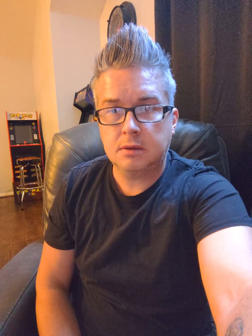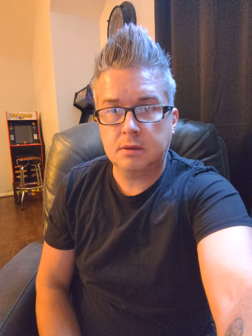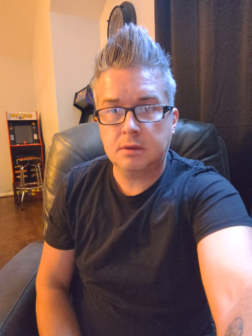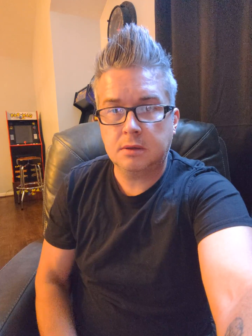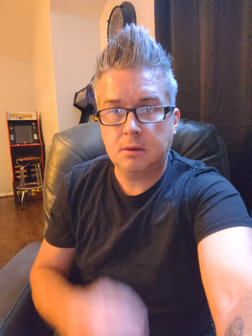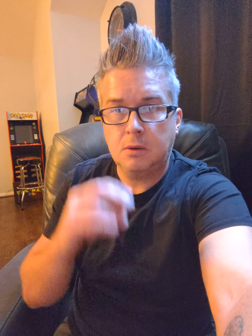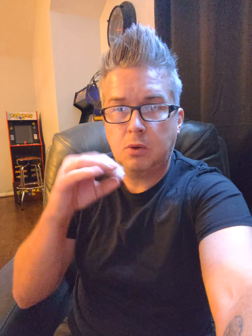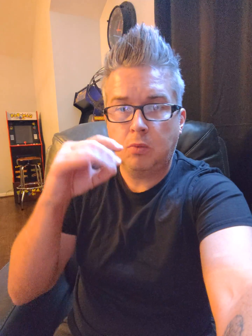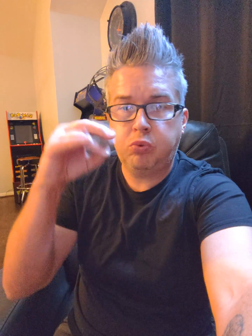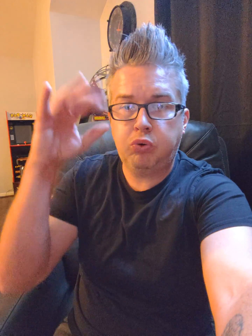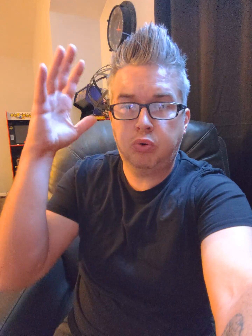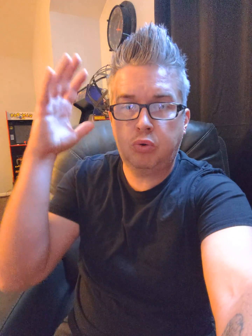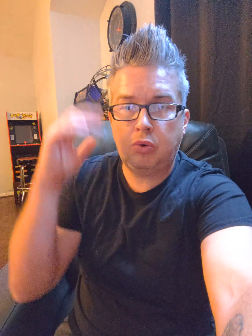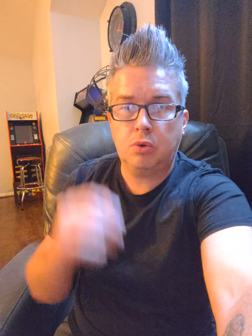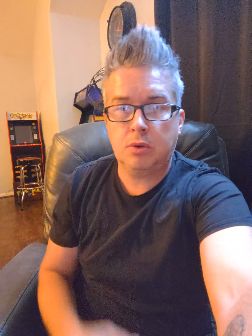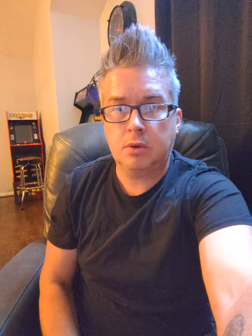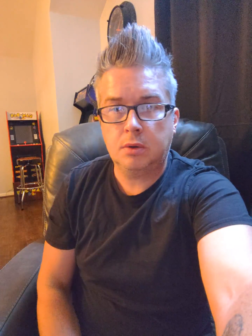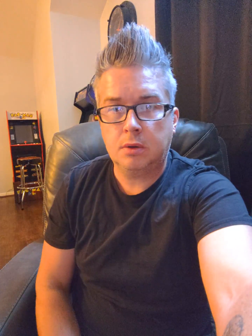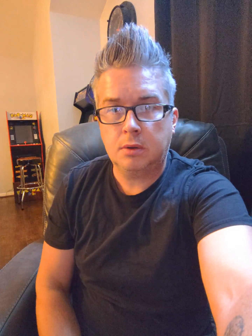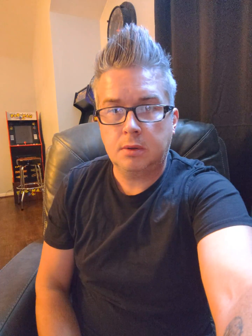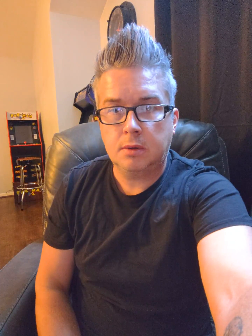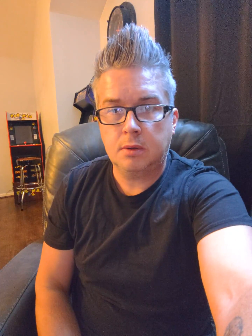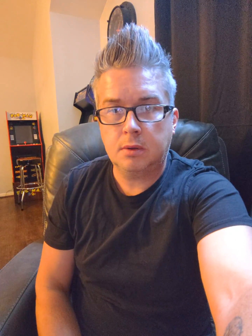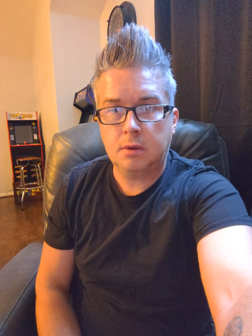bubbles